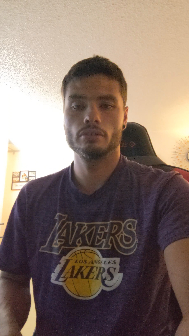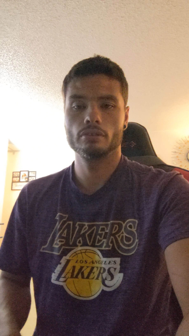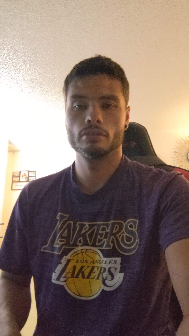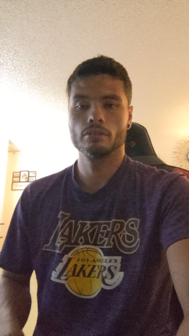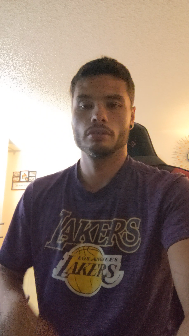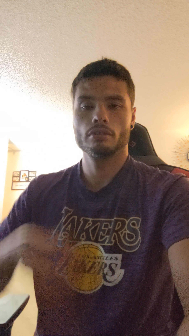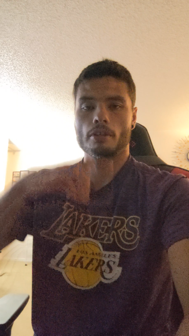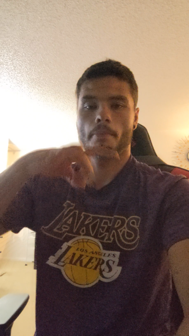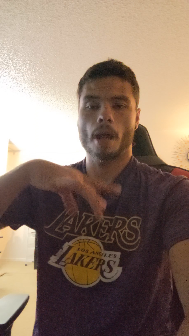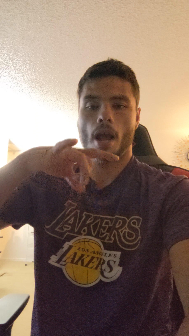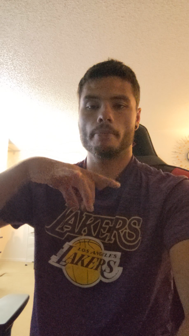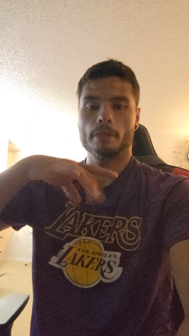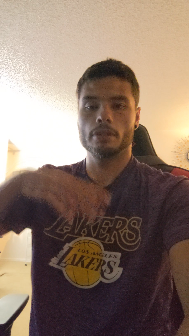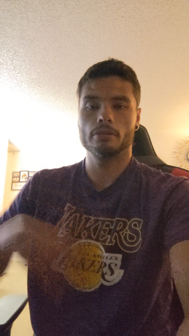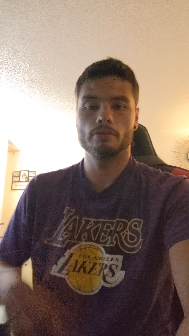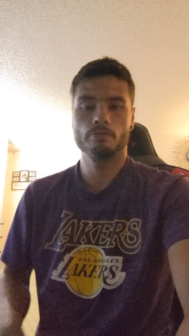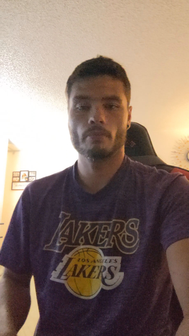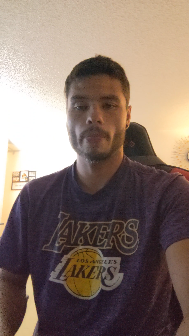pumpkin